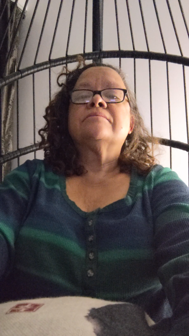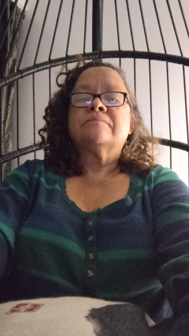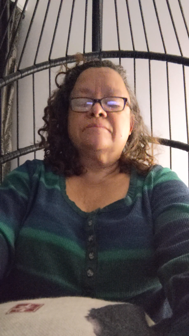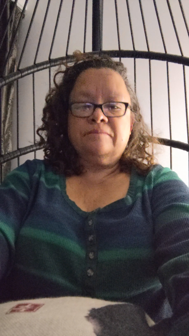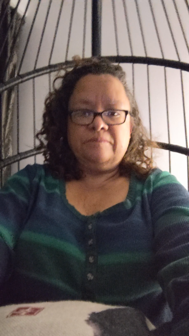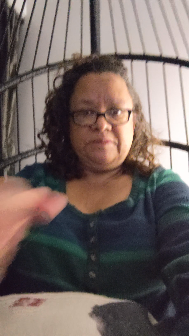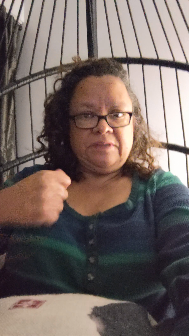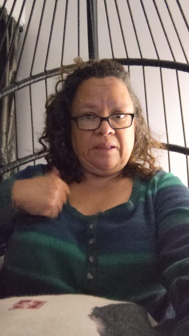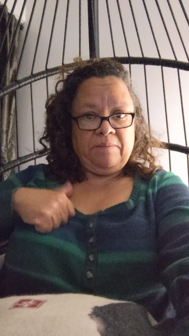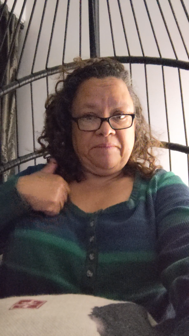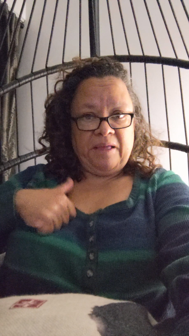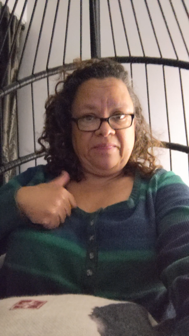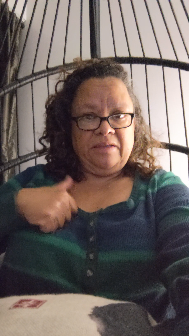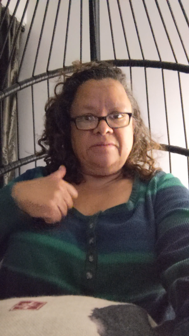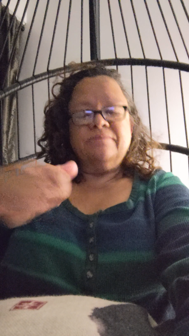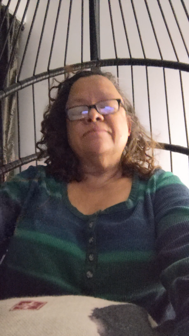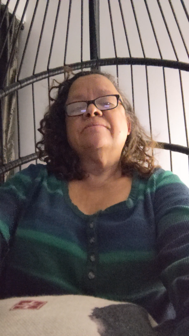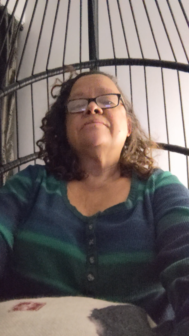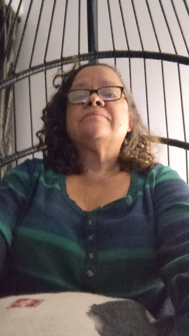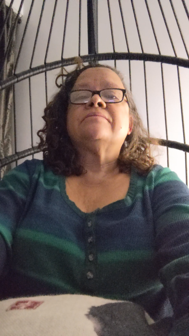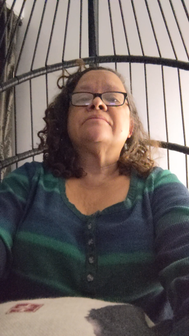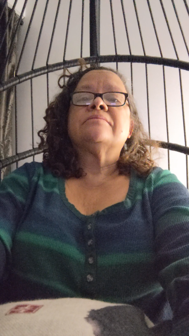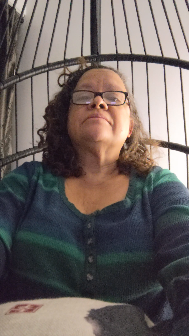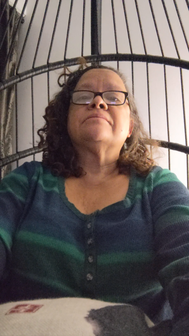bathtub